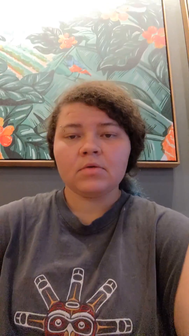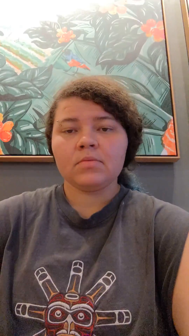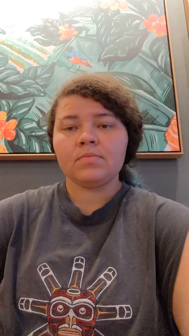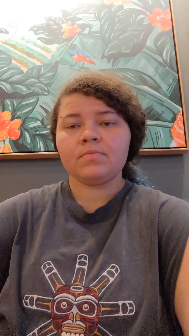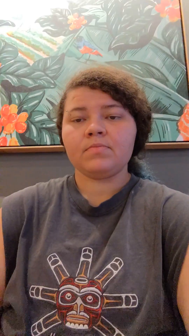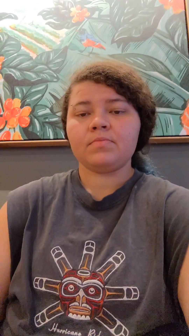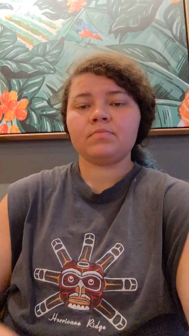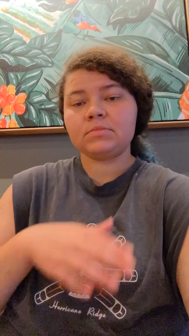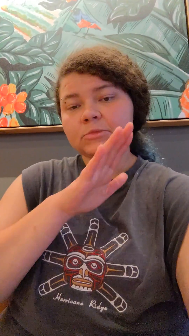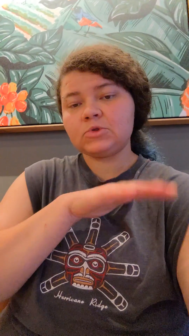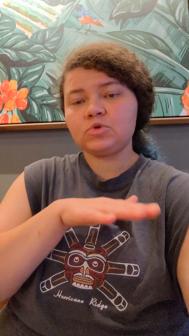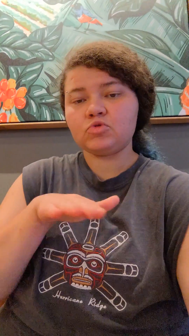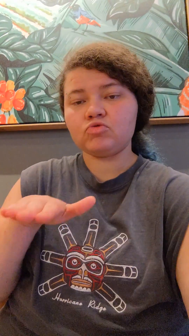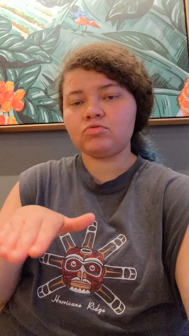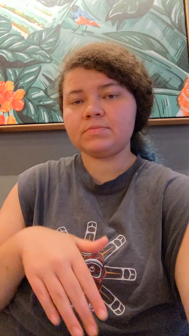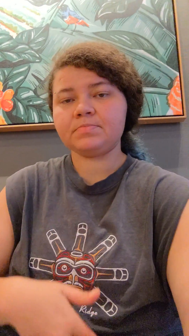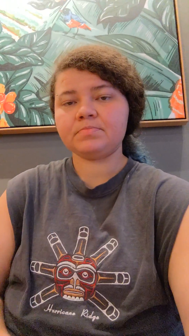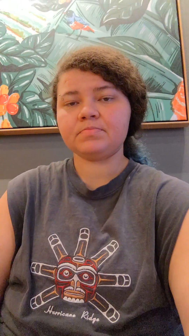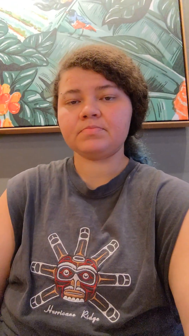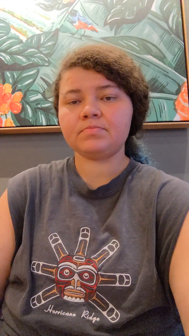children